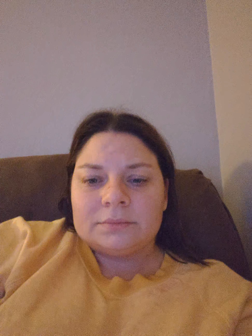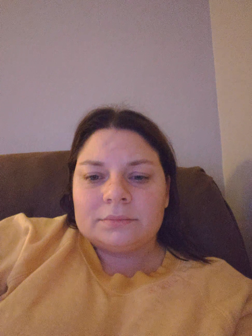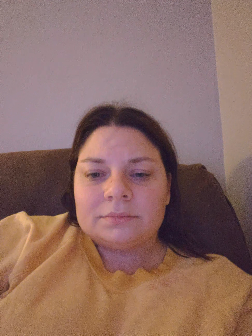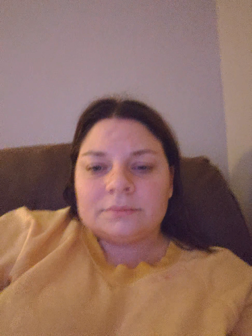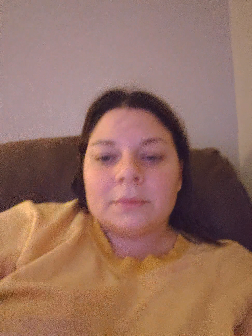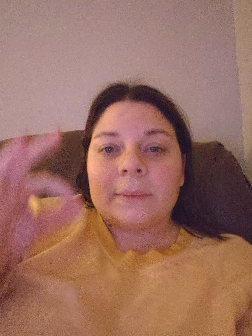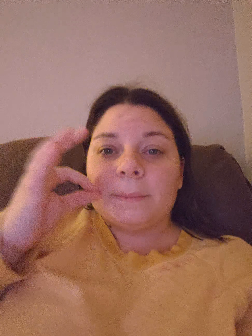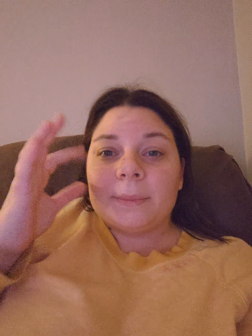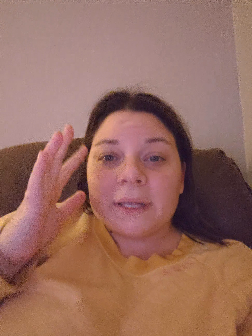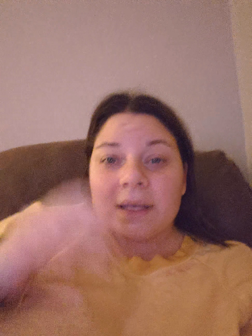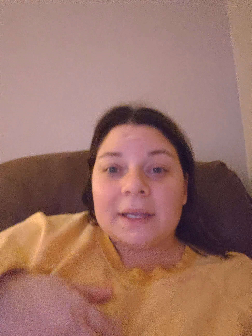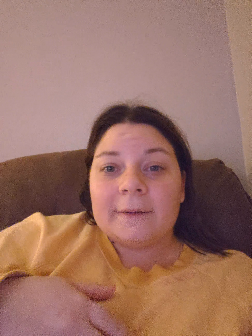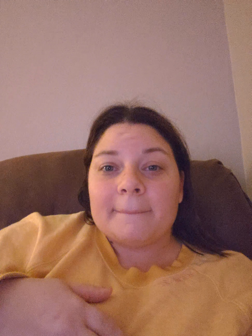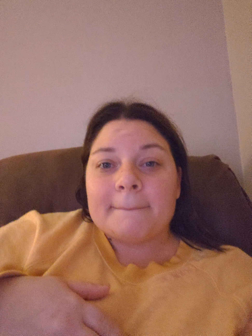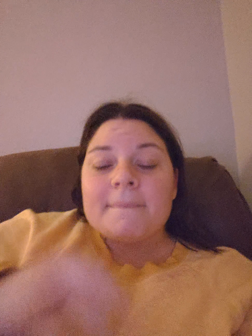bee